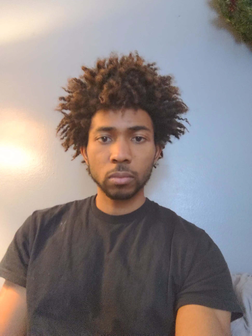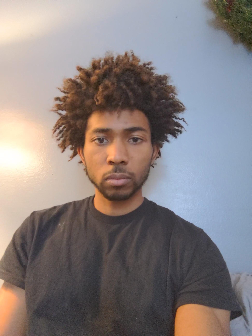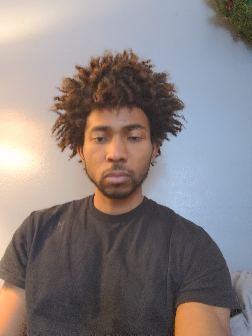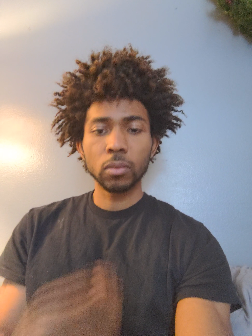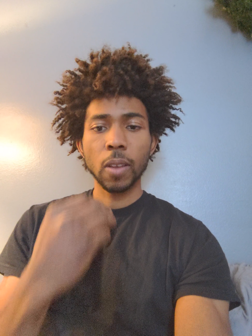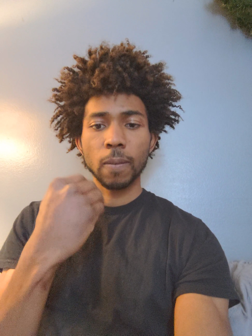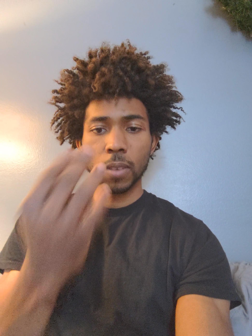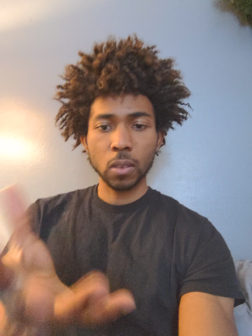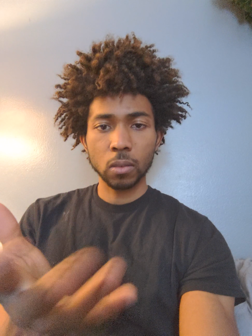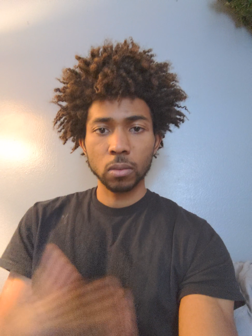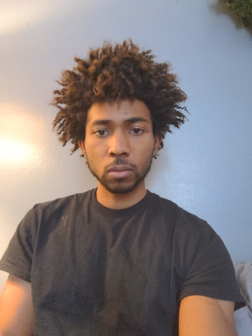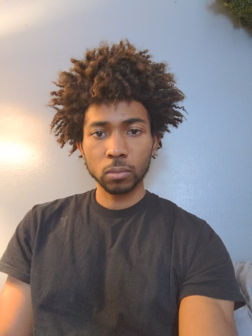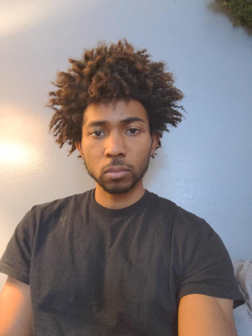give